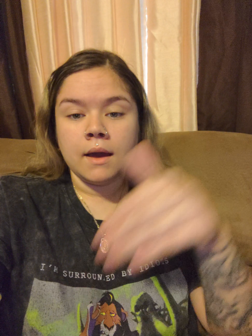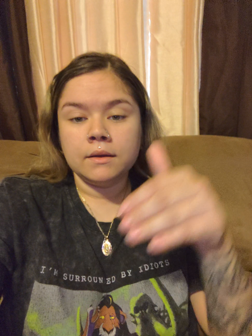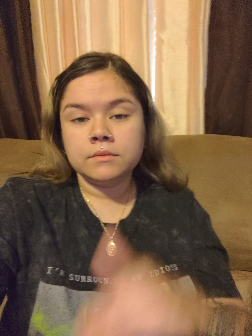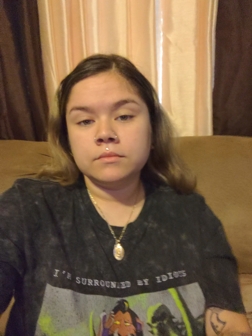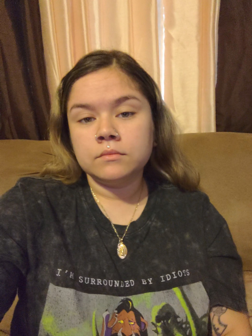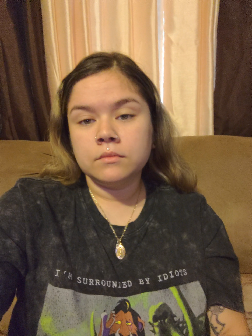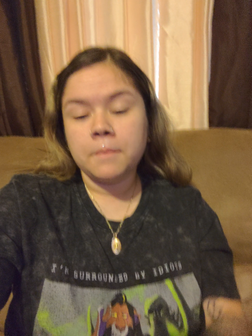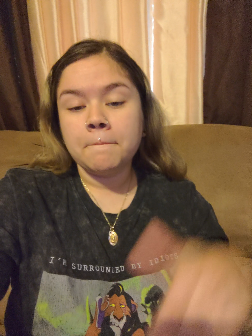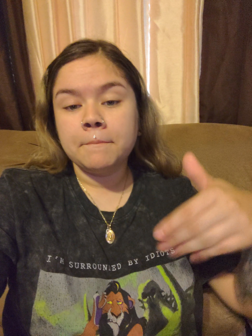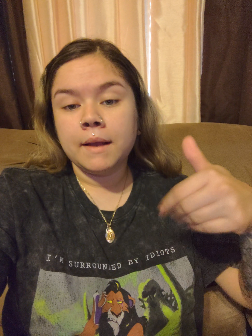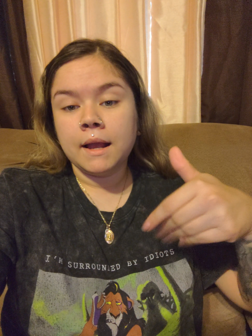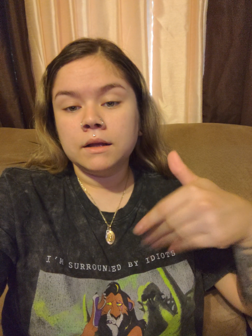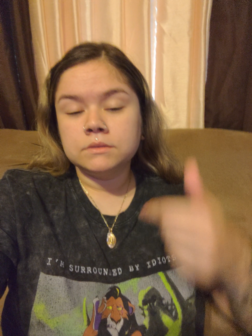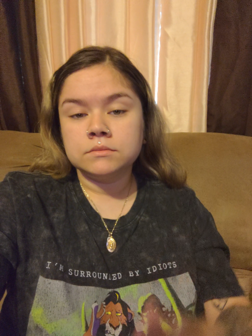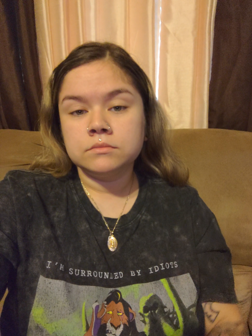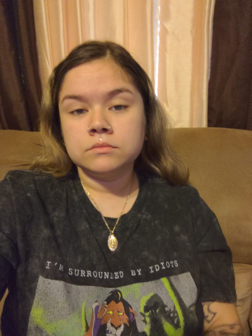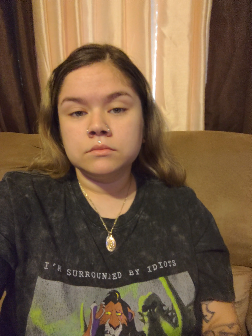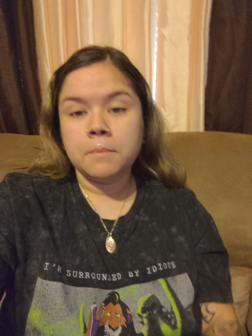pants